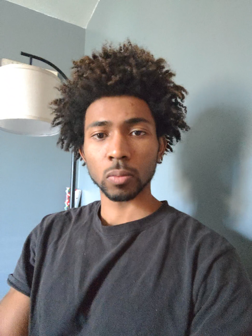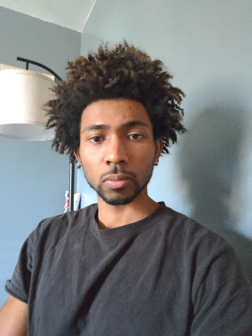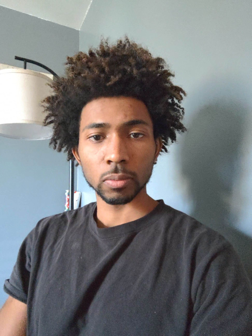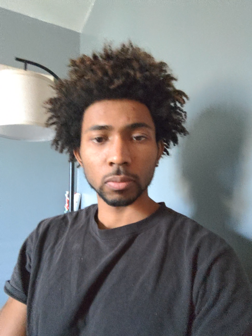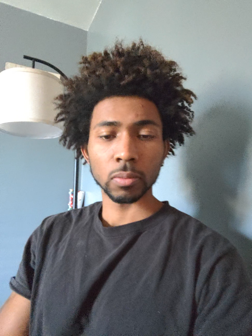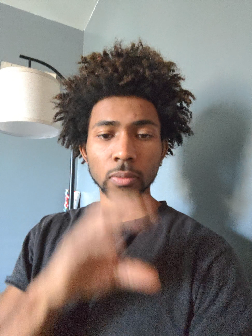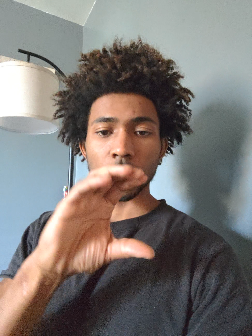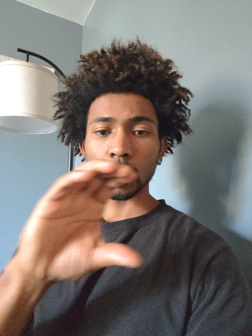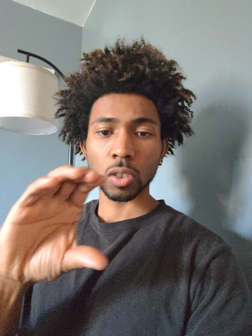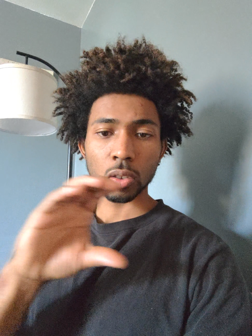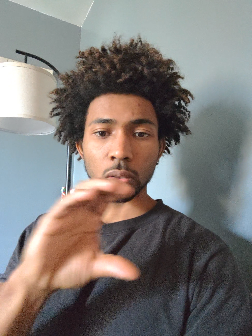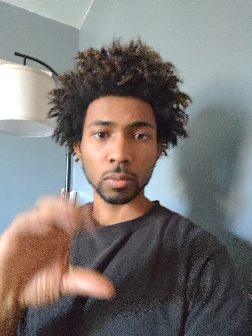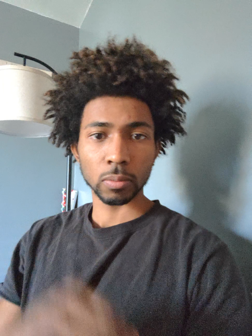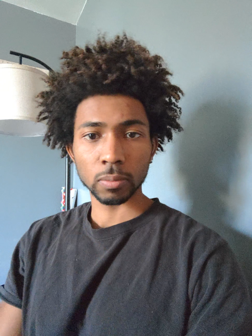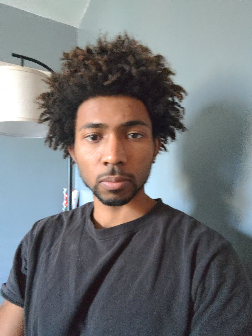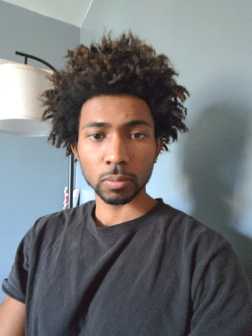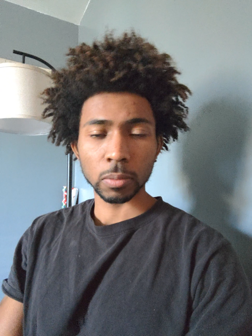chocolate